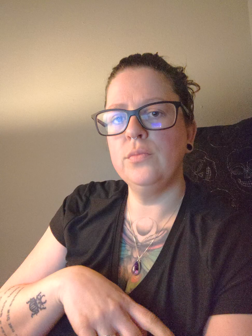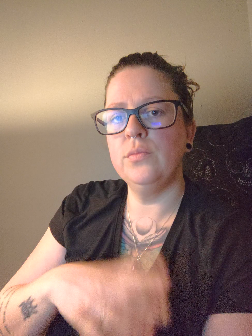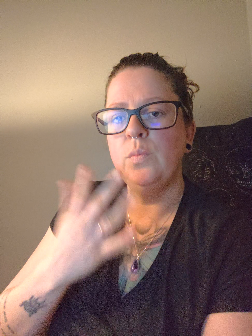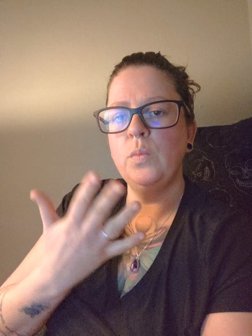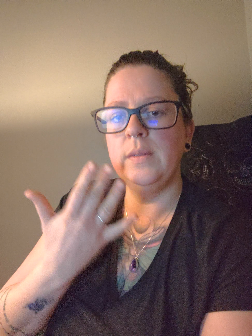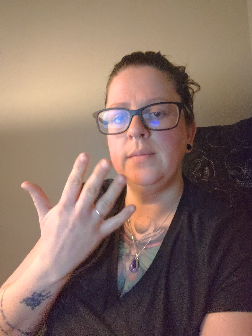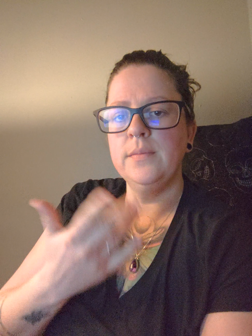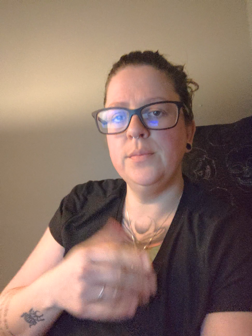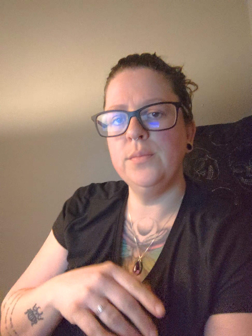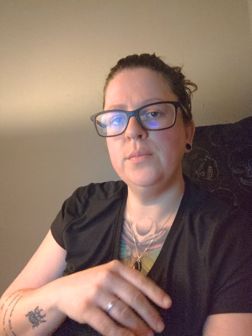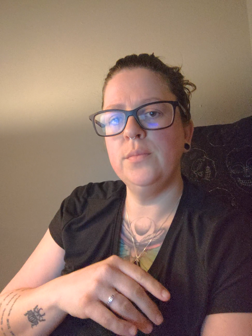wait